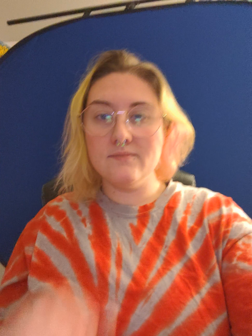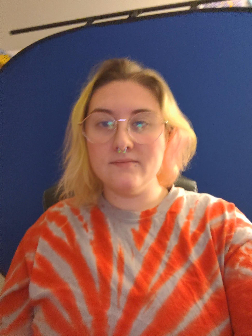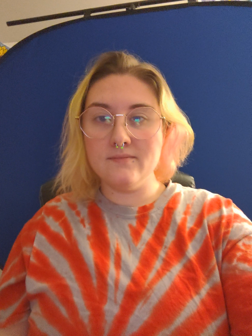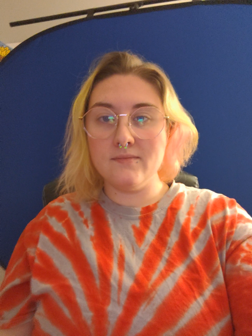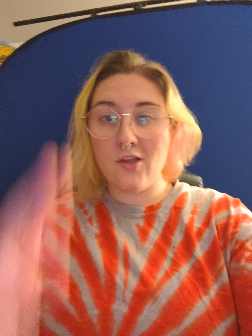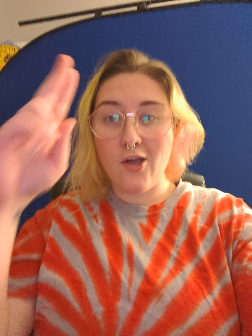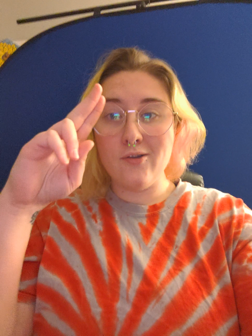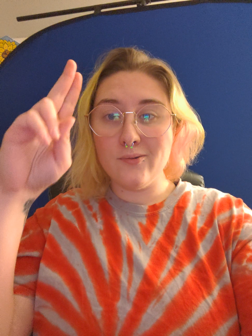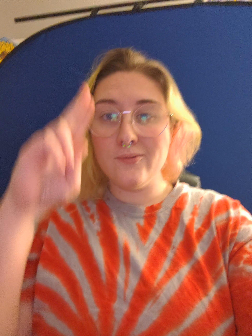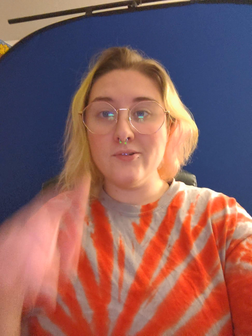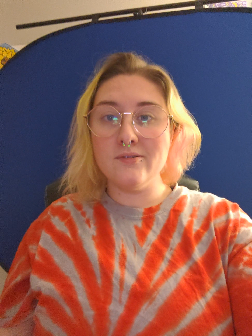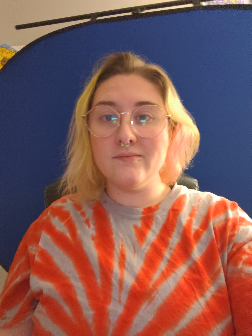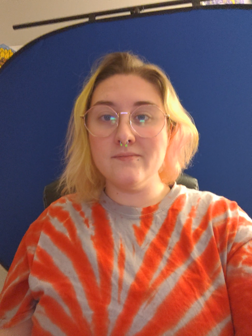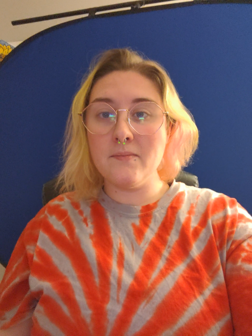uncle